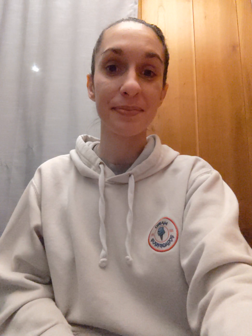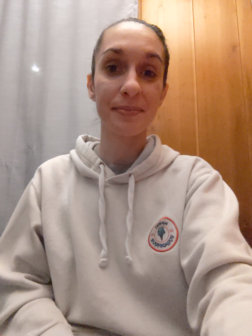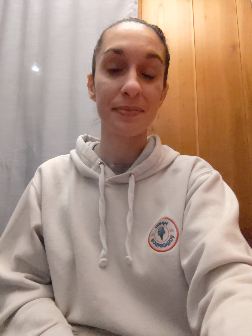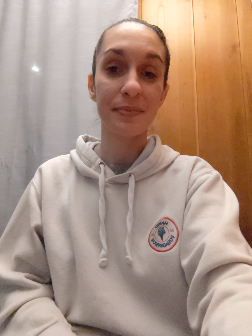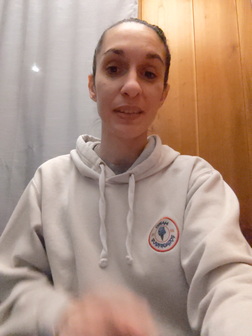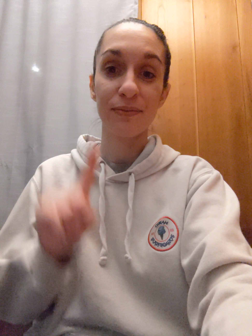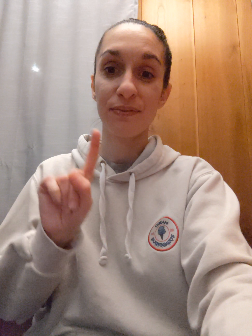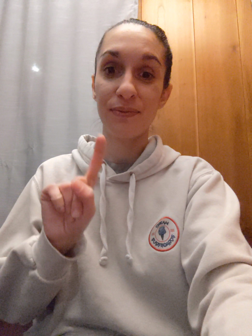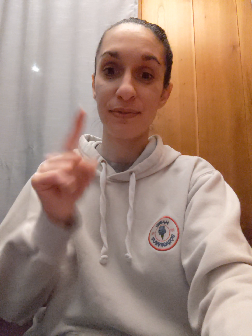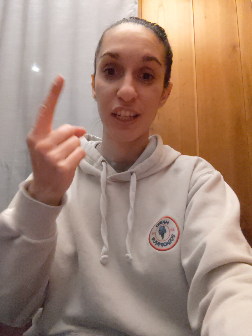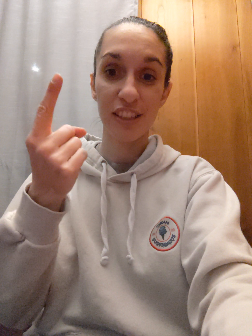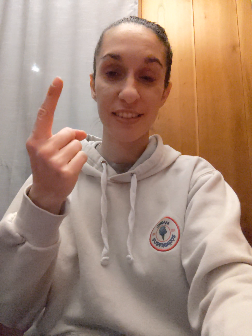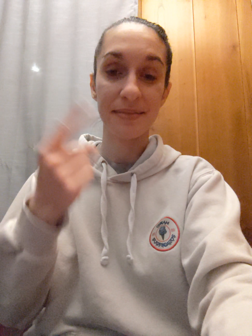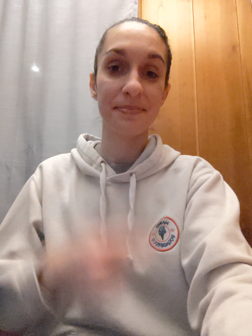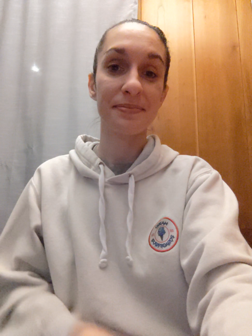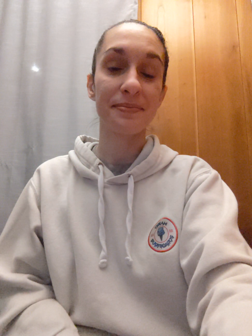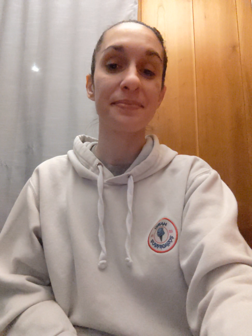first